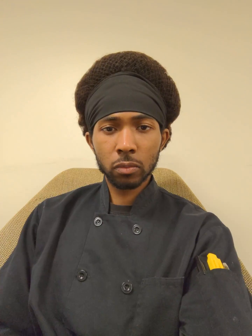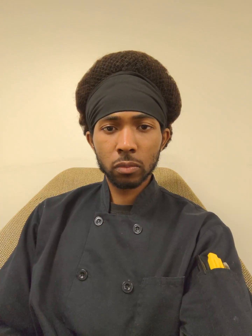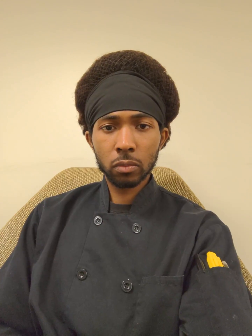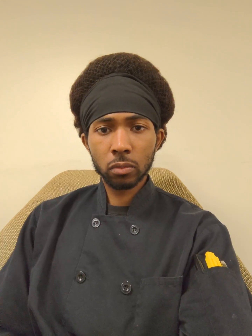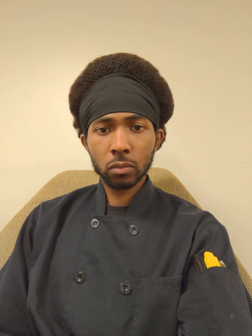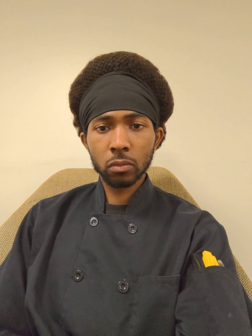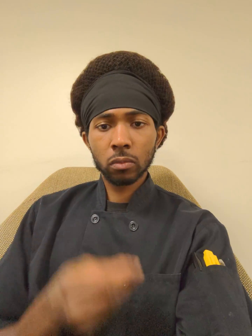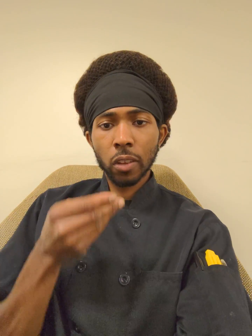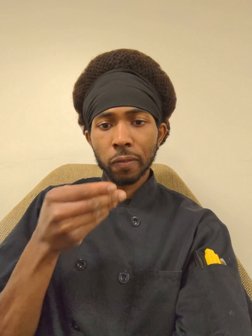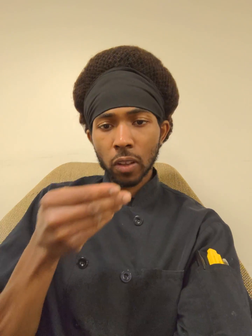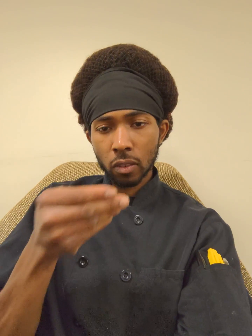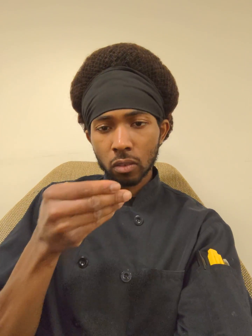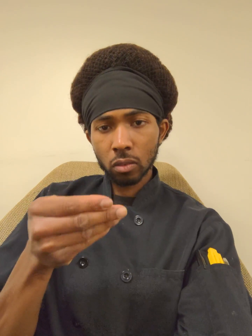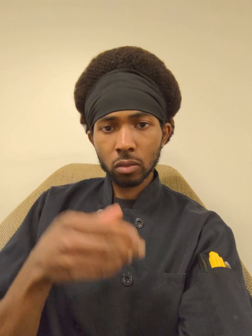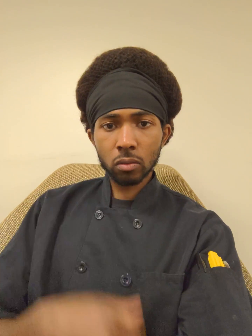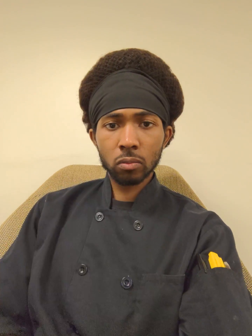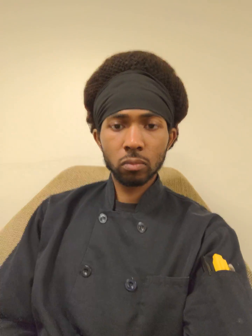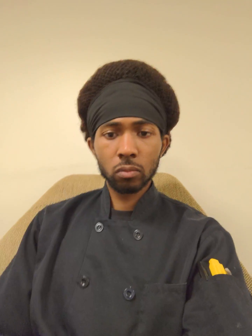feed